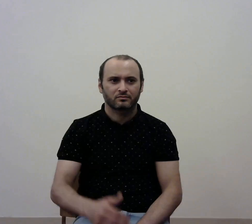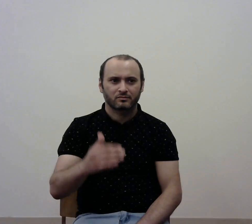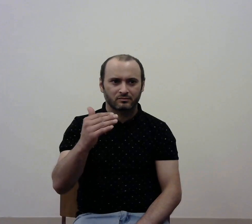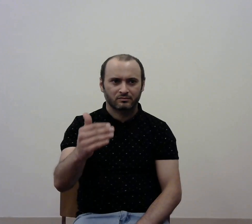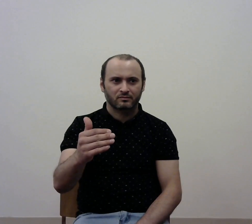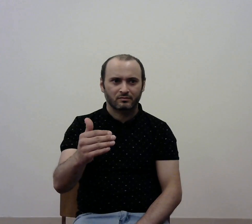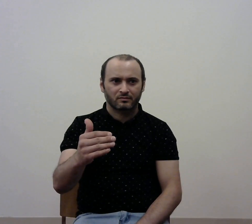siz